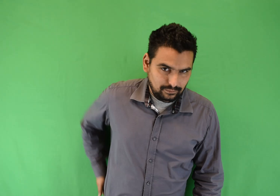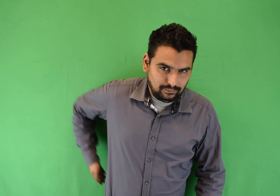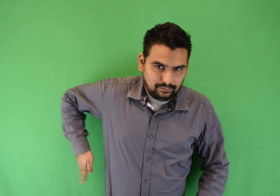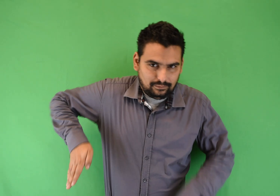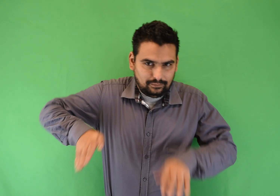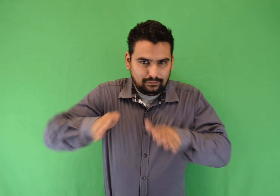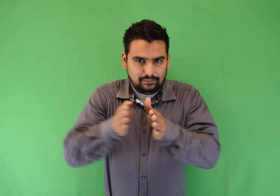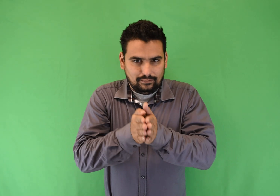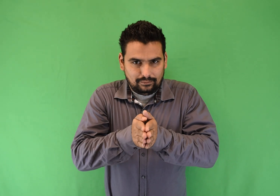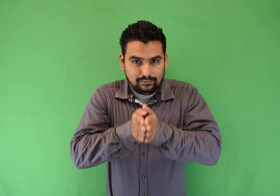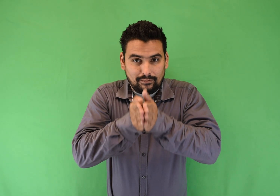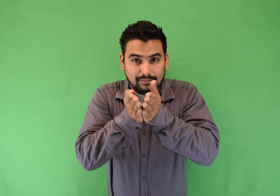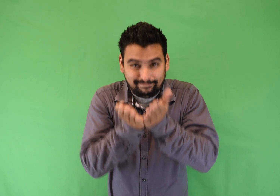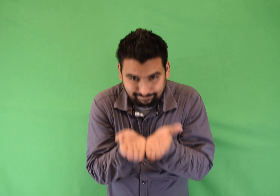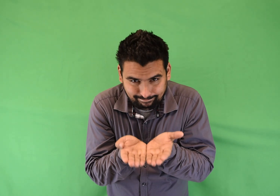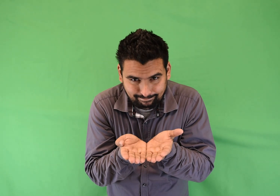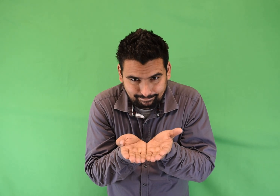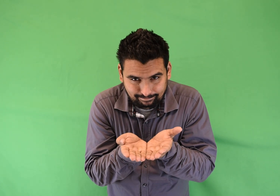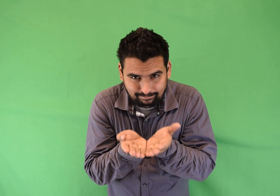cartera